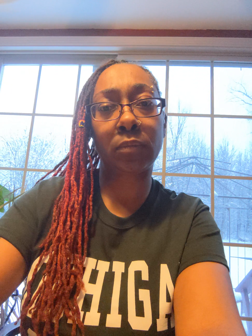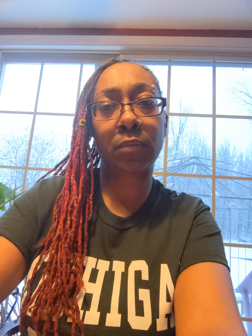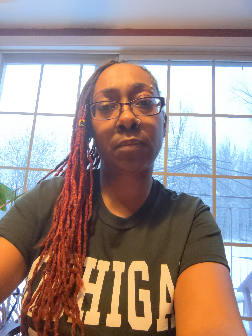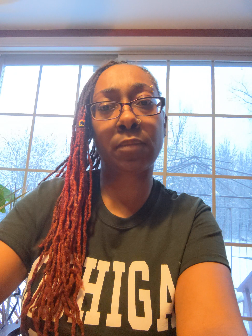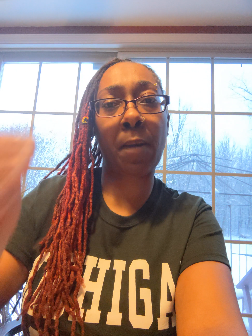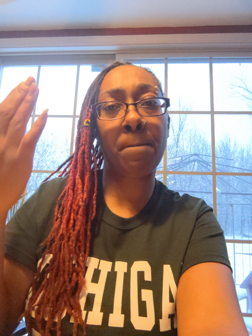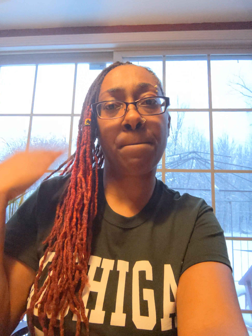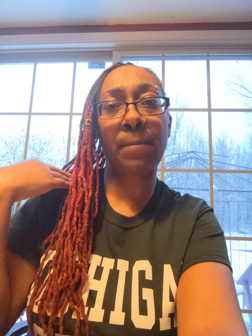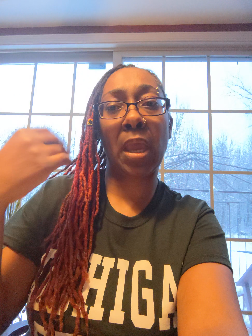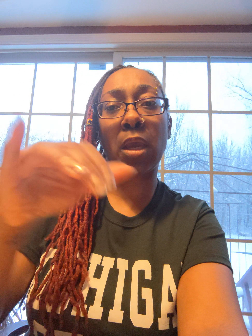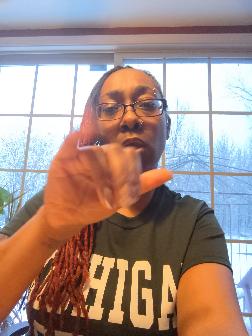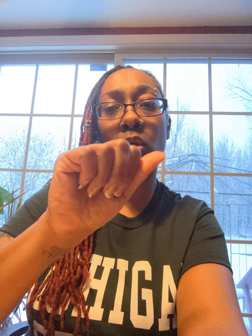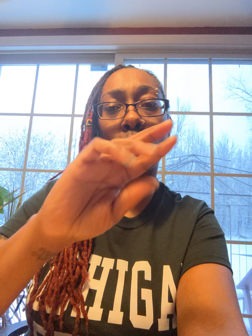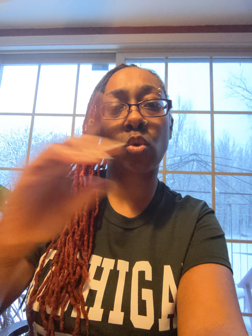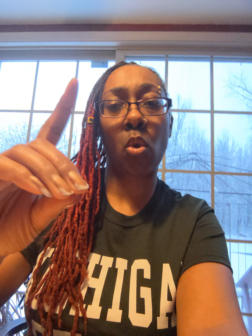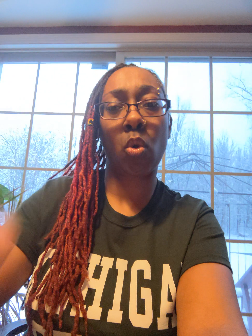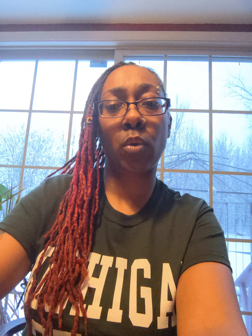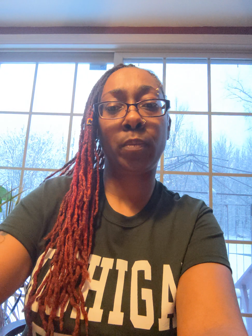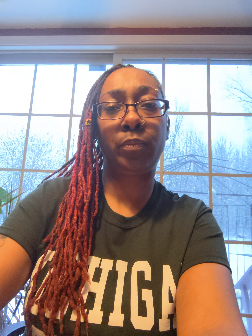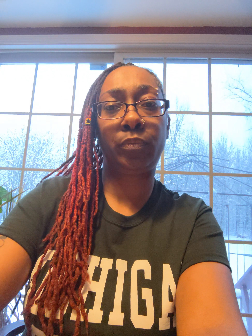backyard